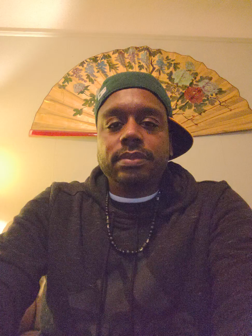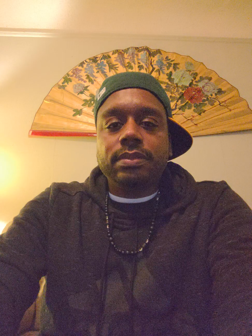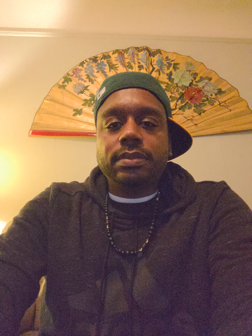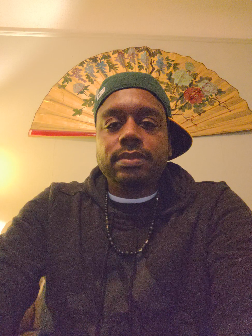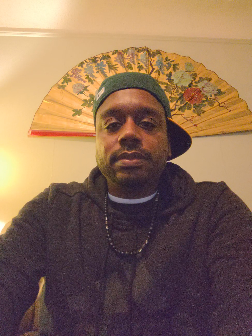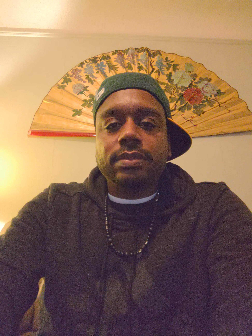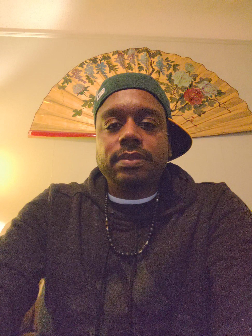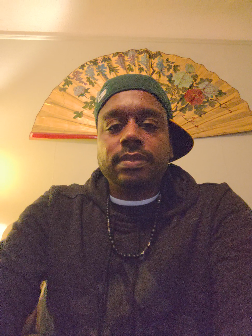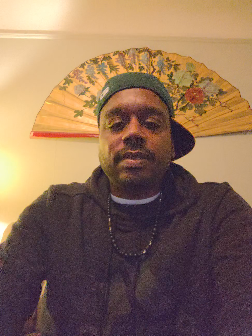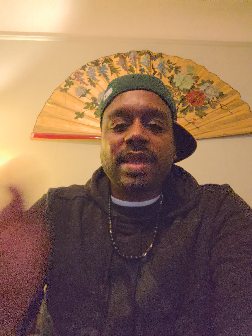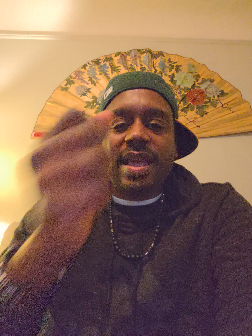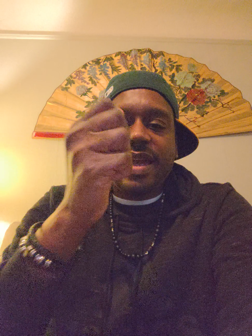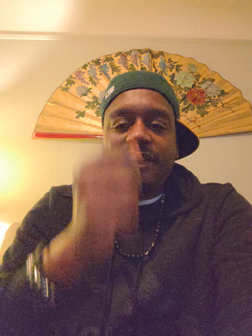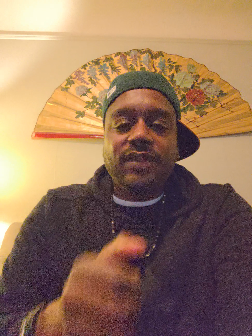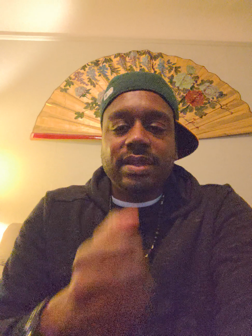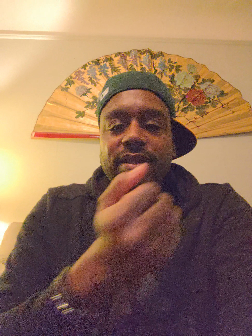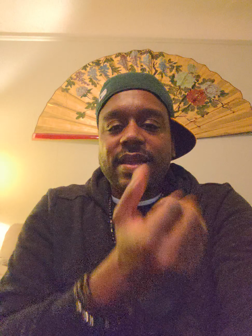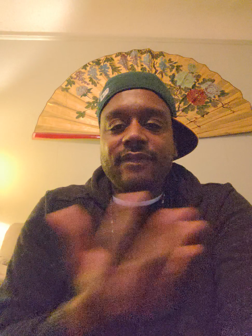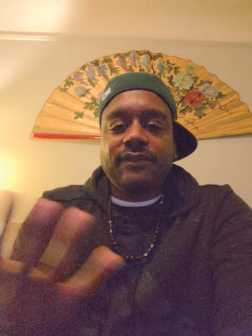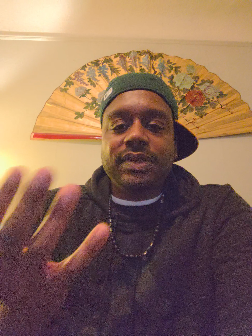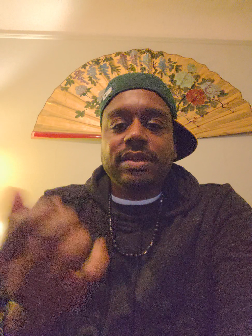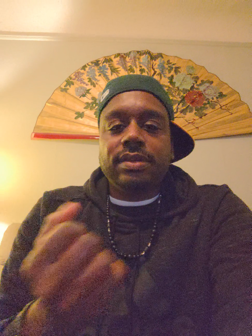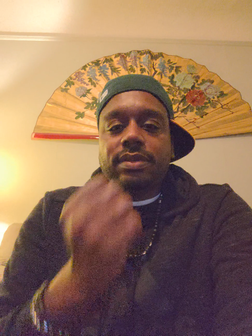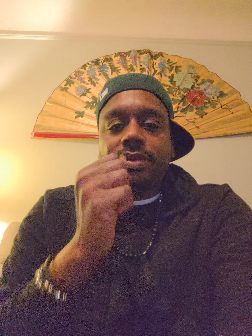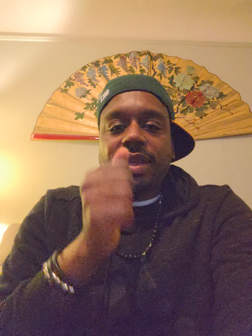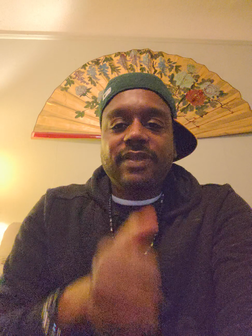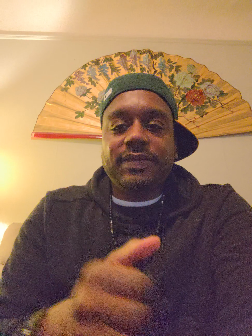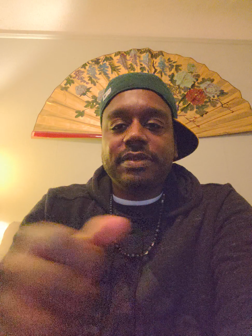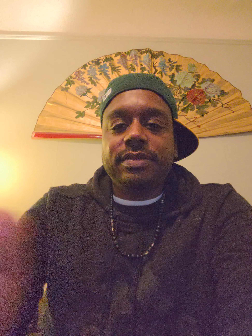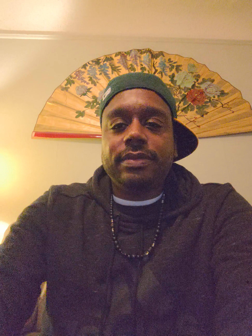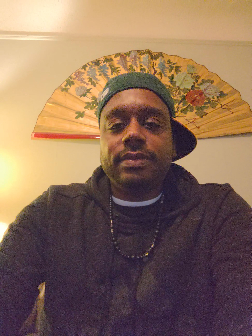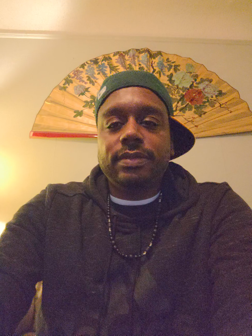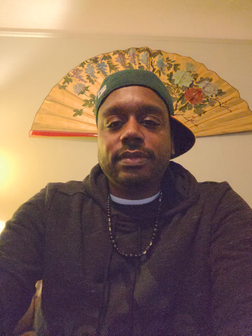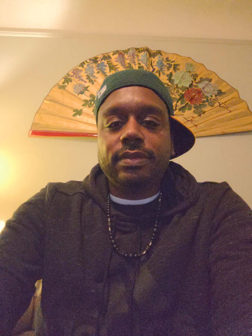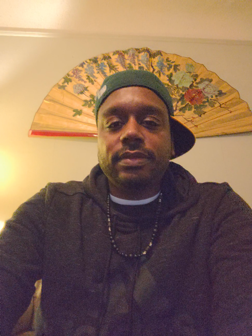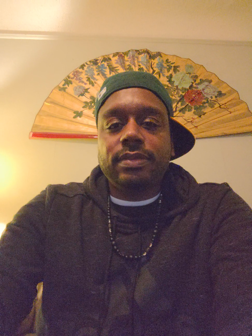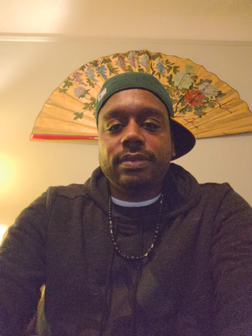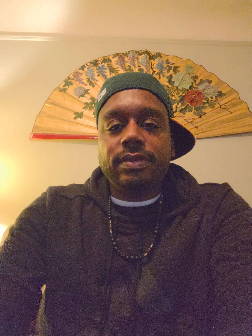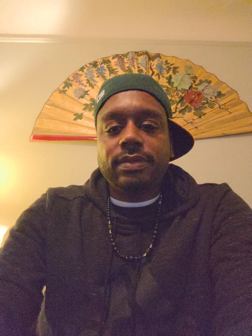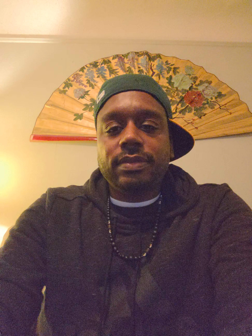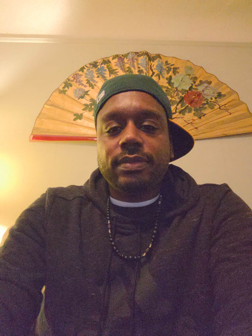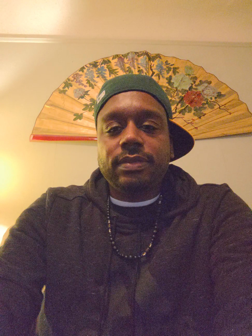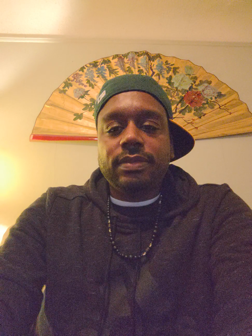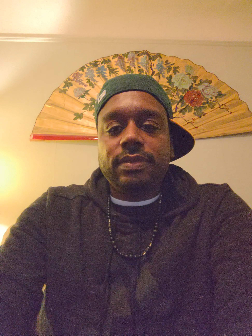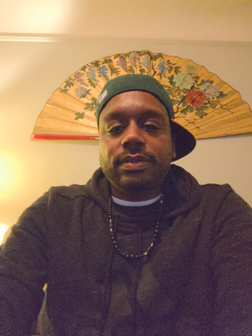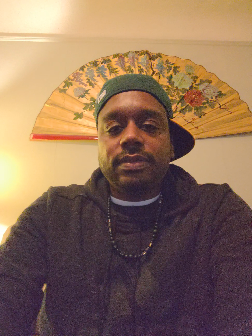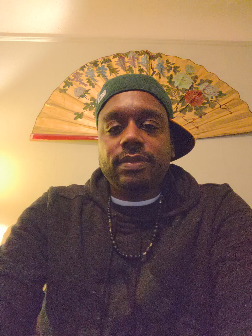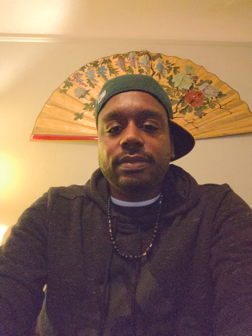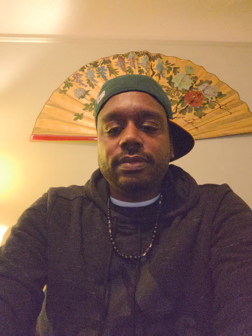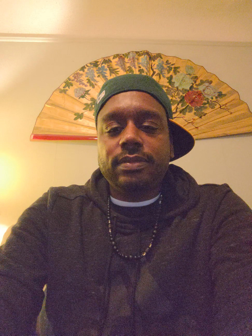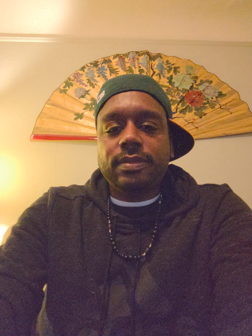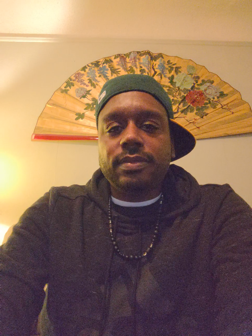every